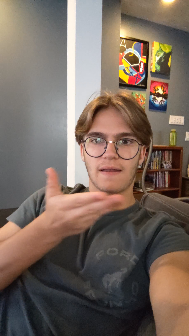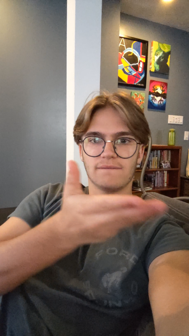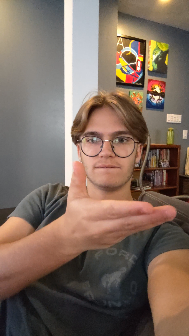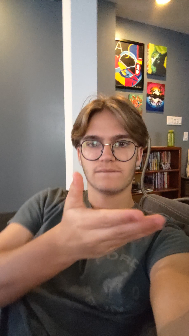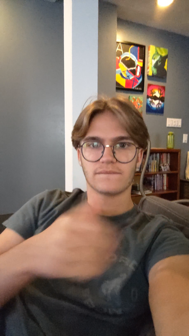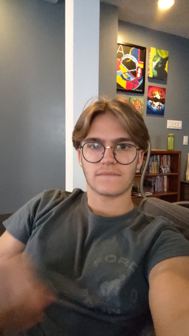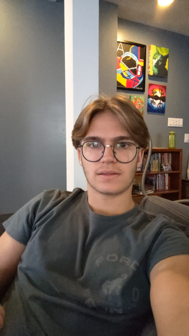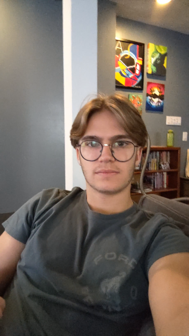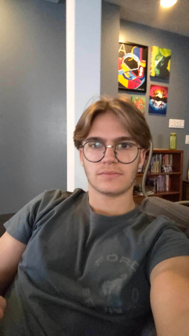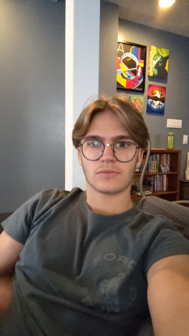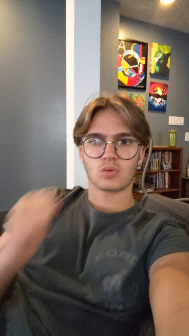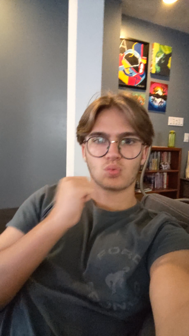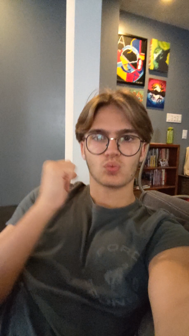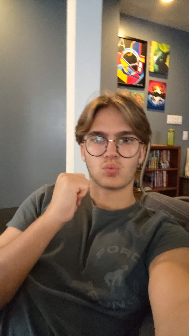cold